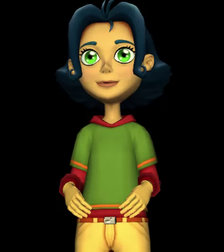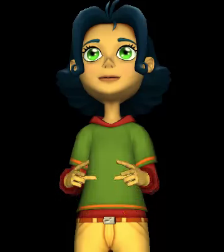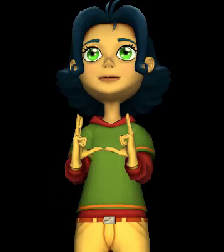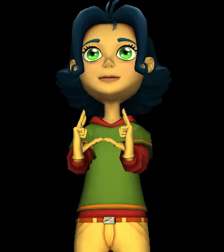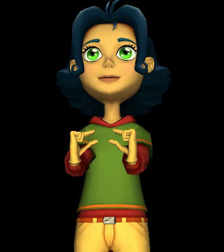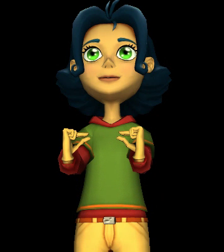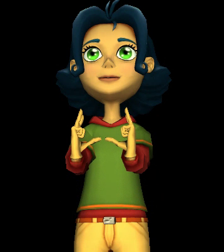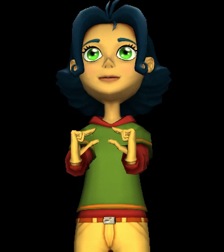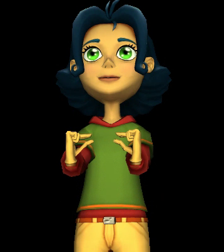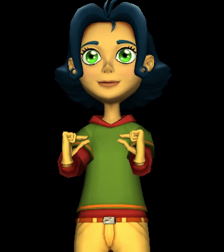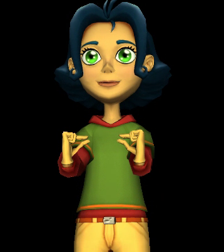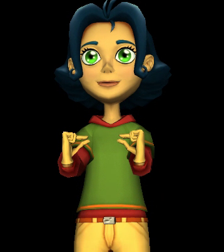يشرح